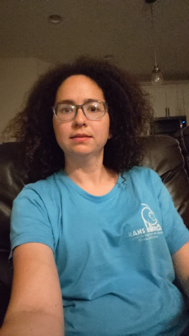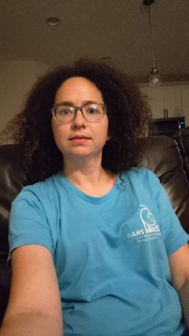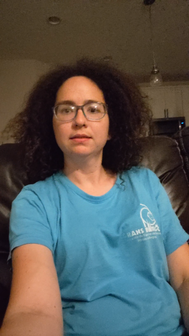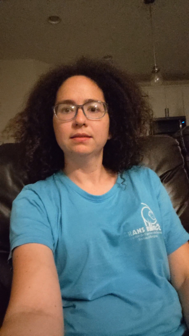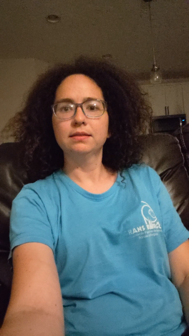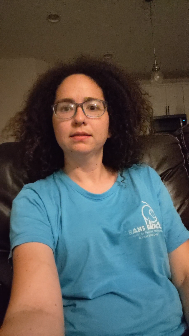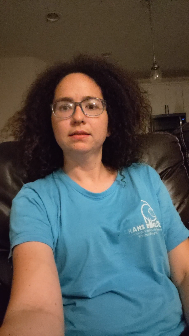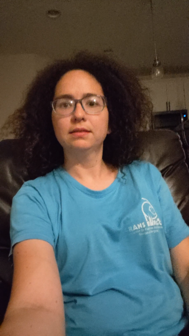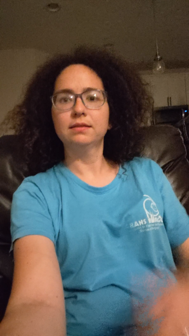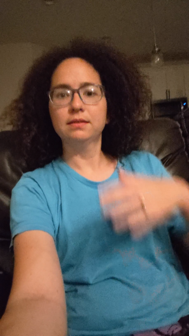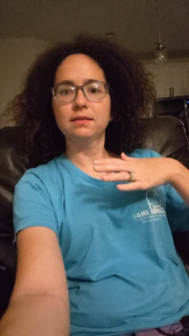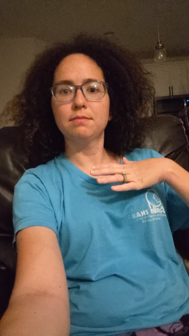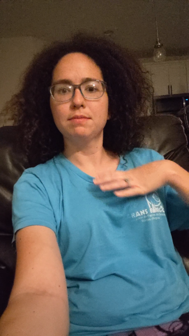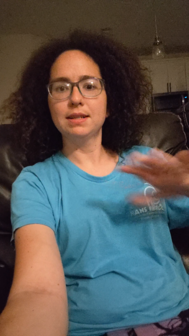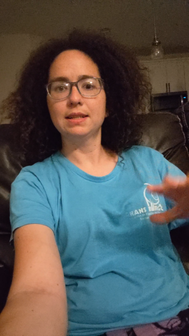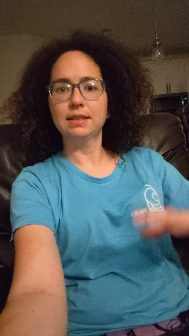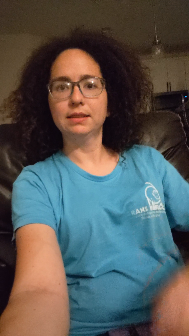dress